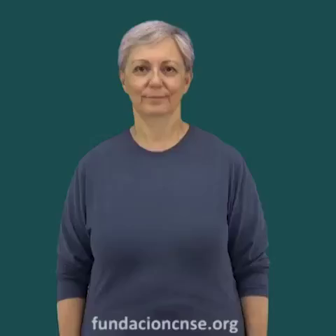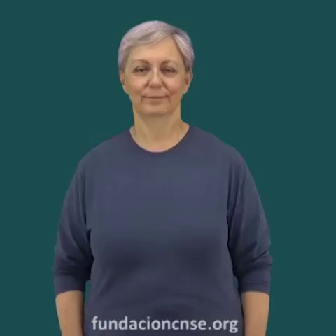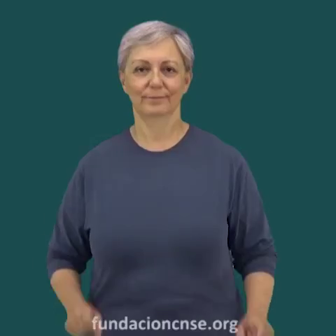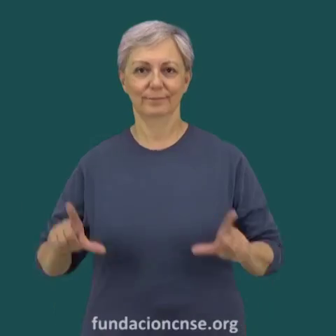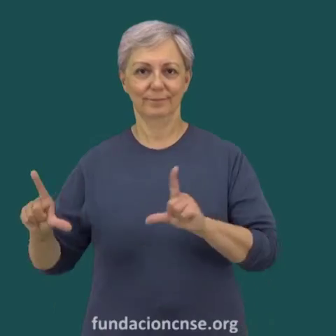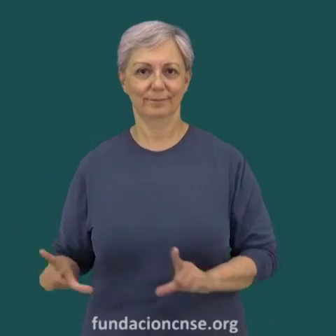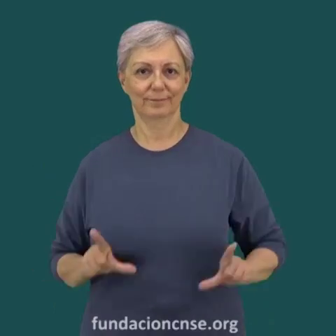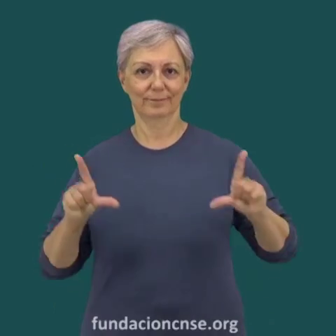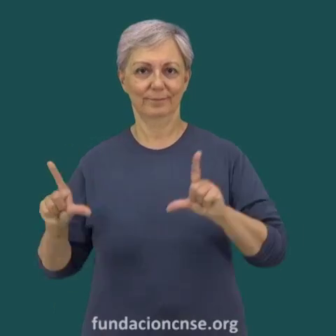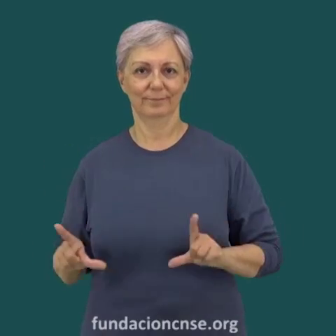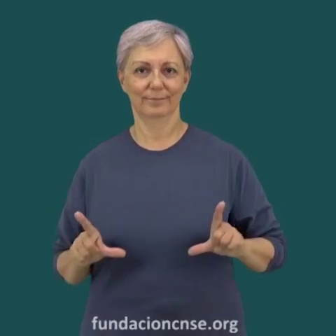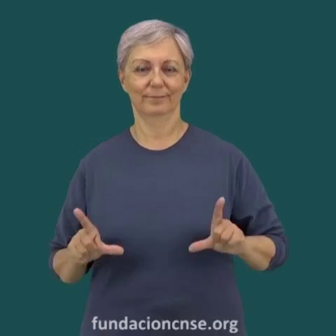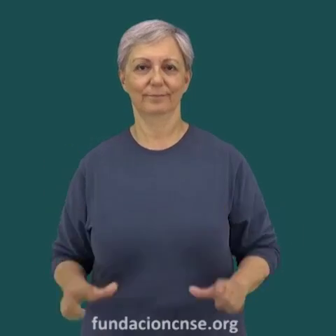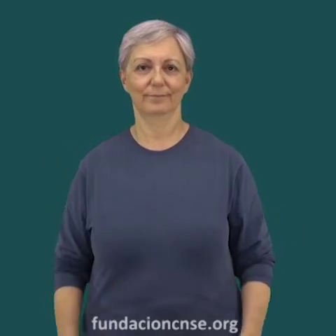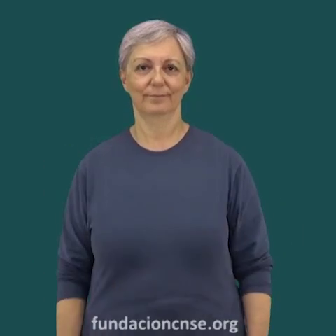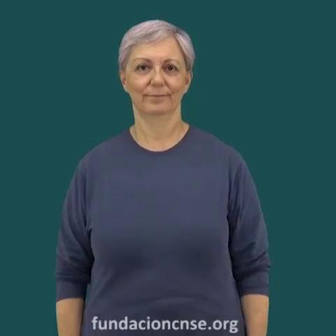radiografia